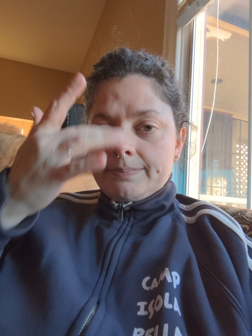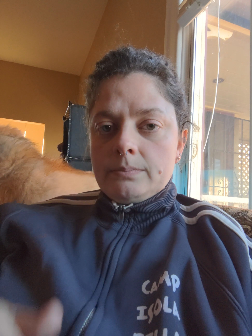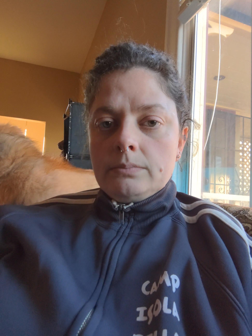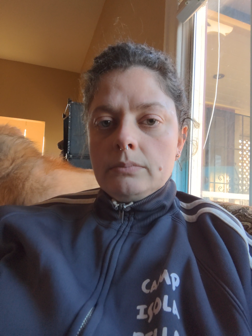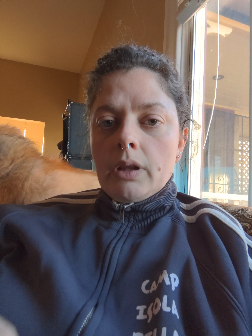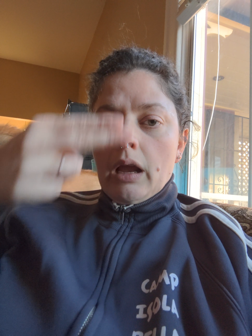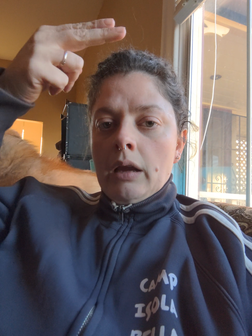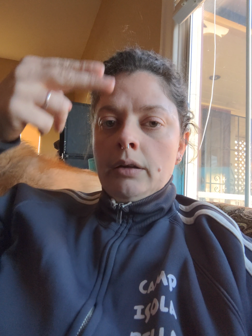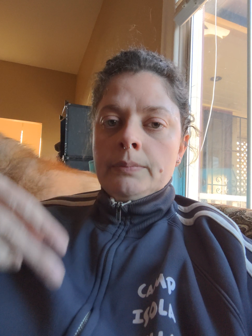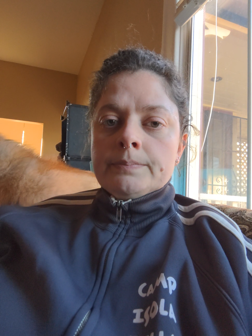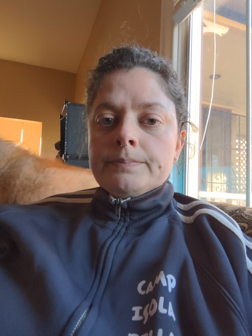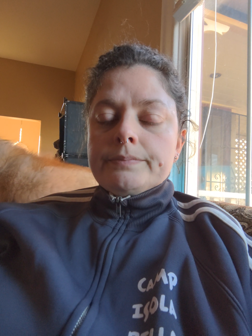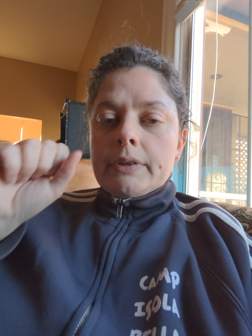high